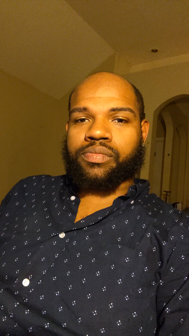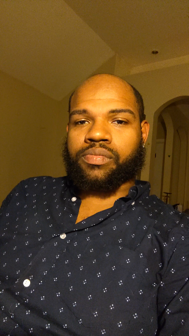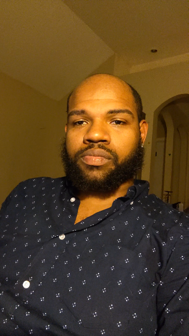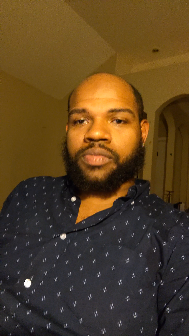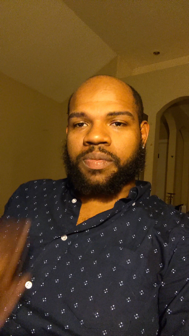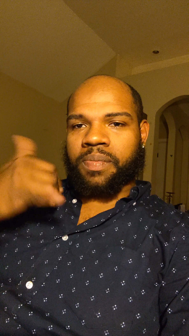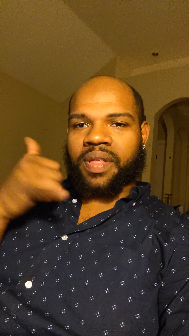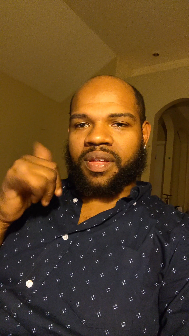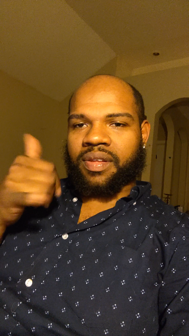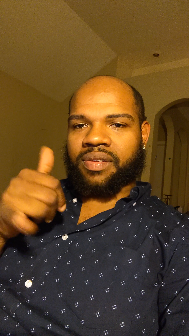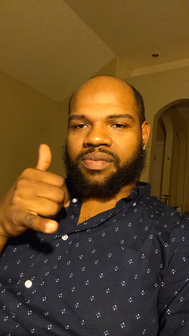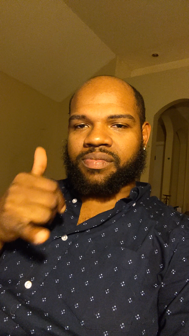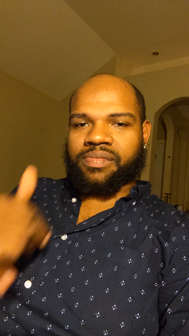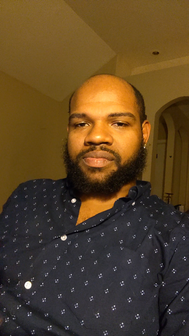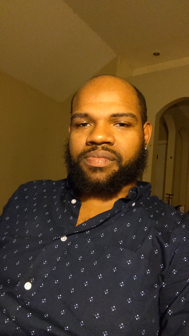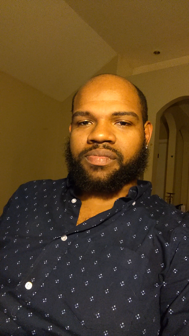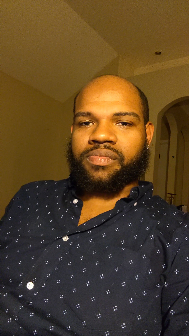play